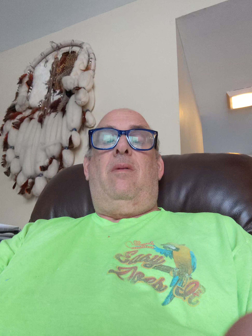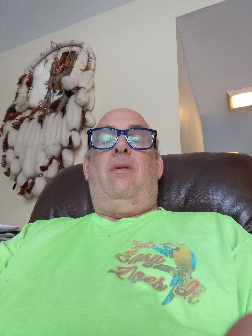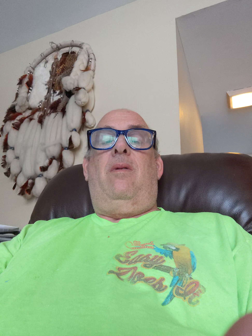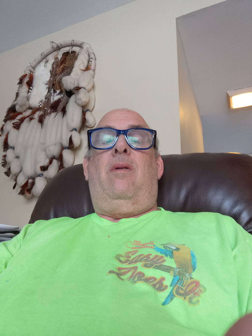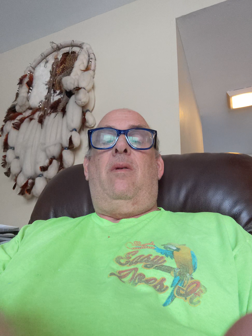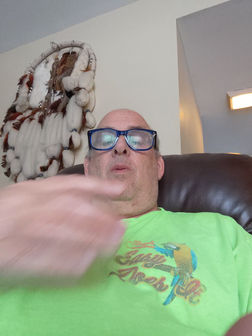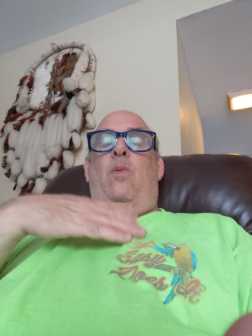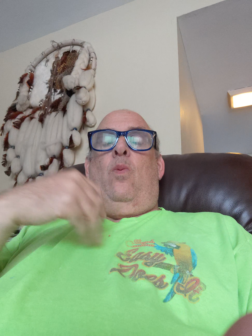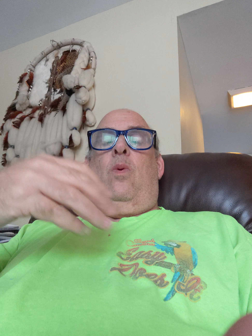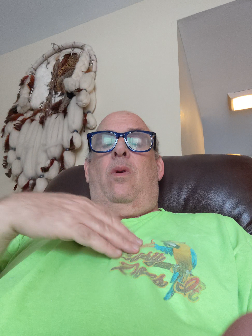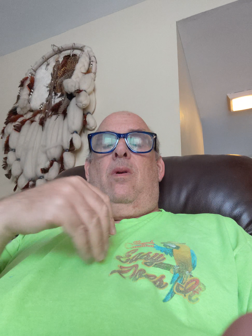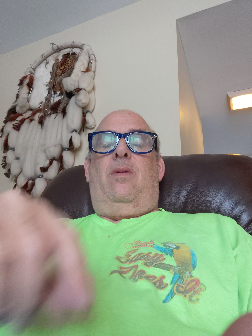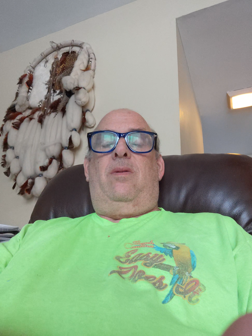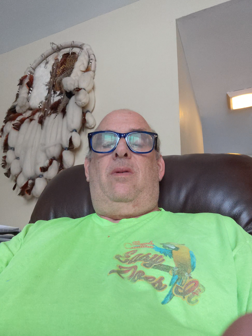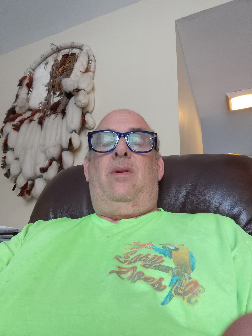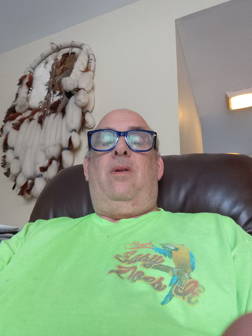white